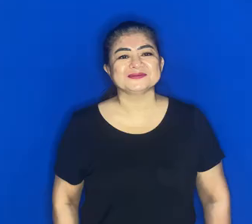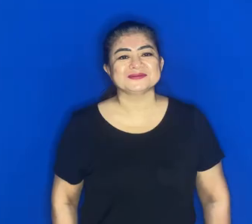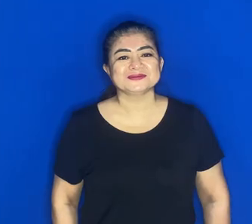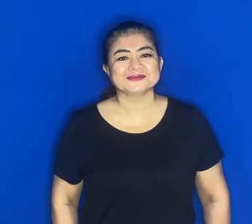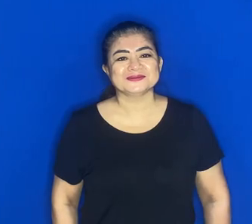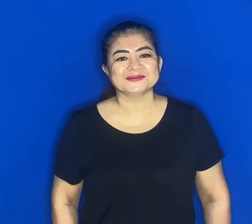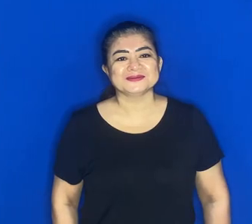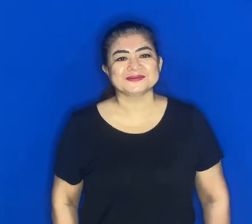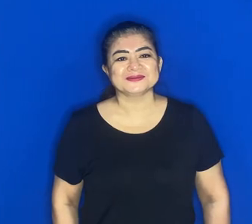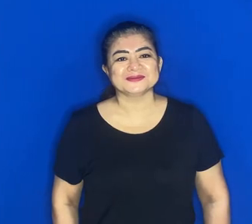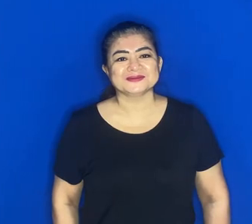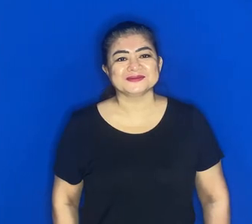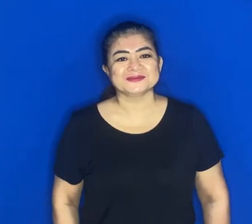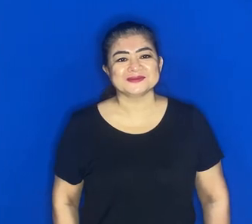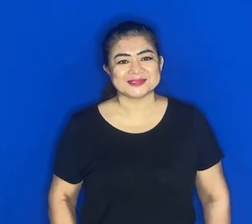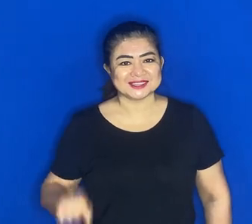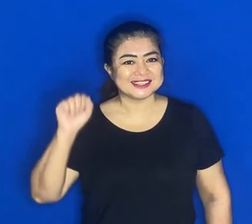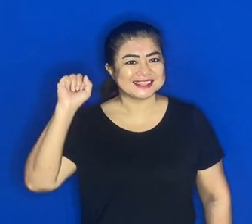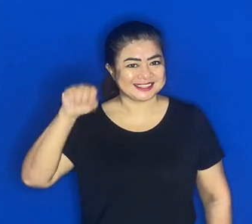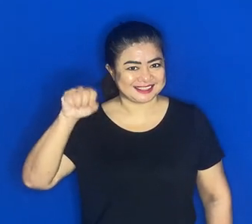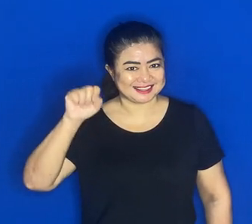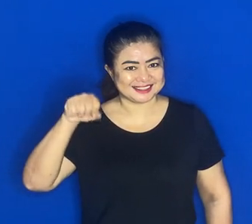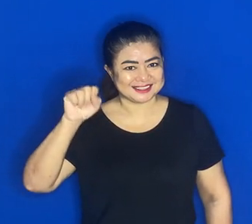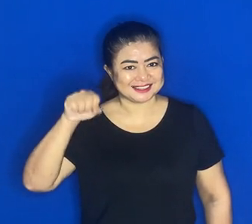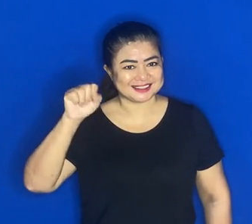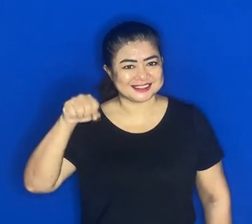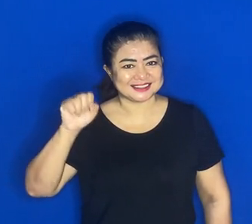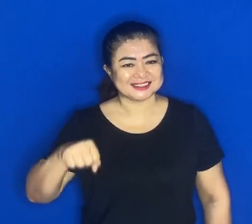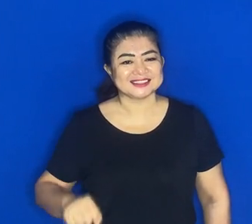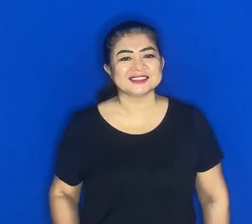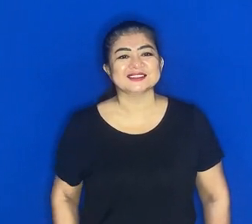yes